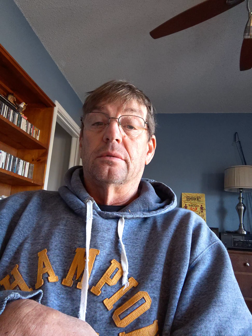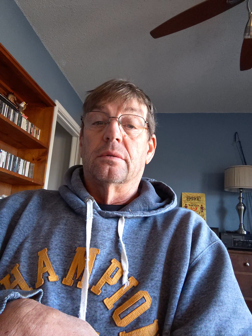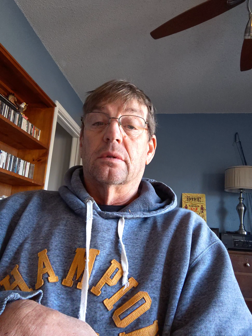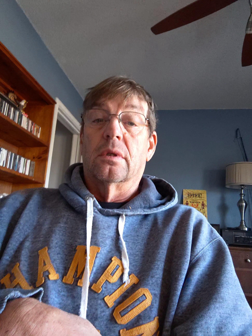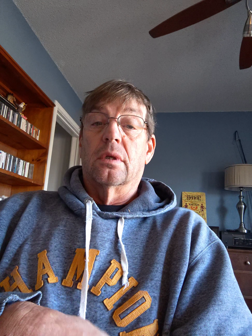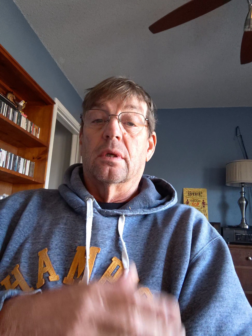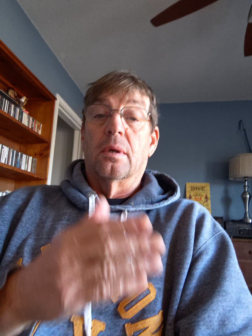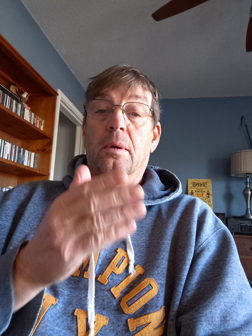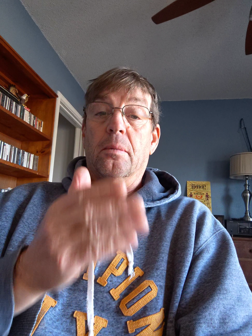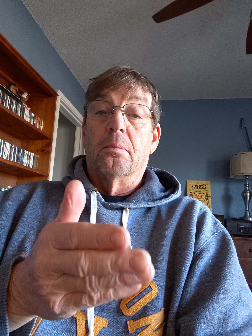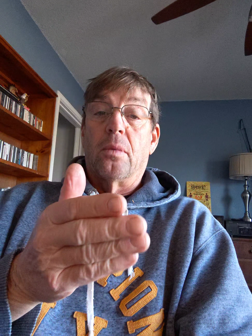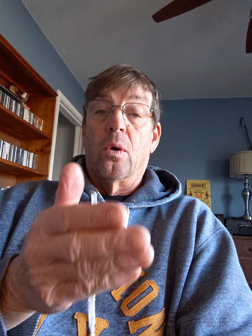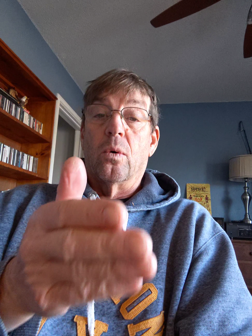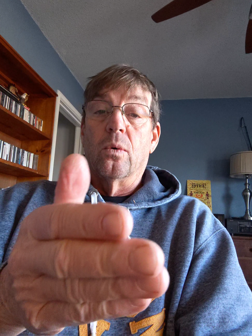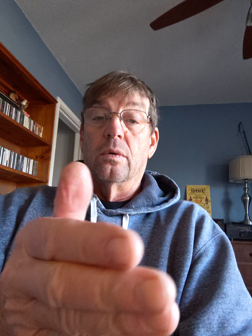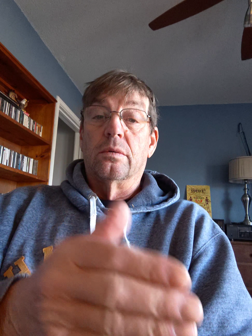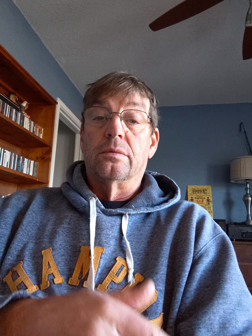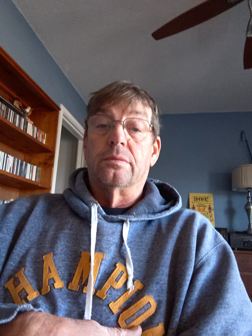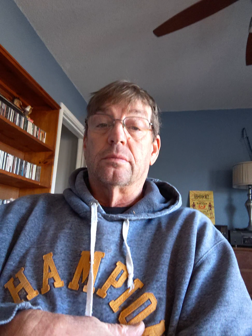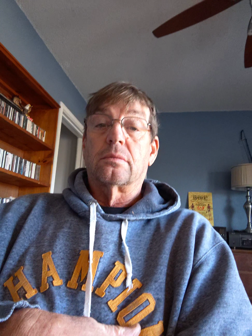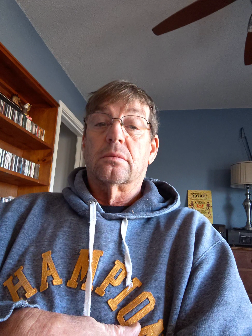boat